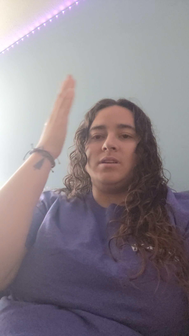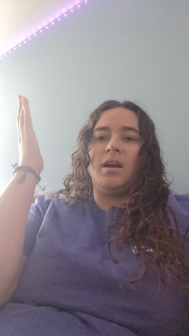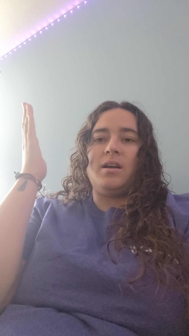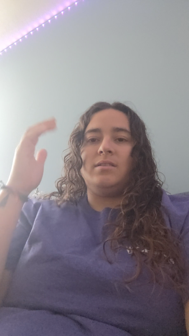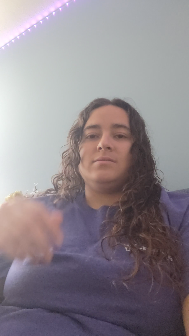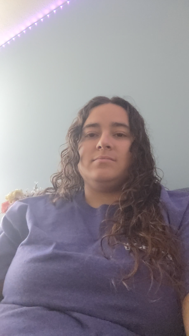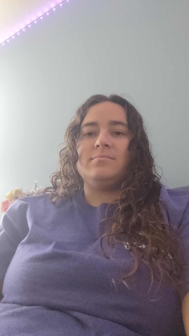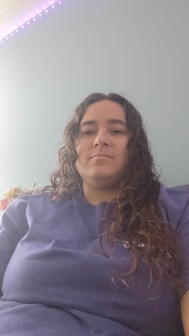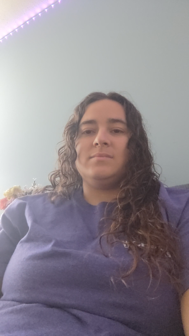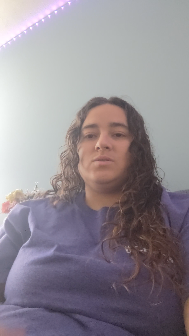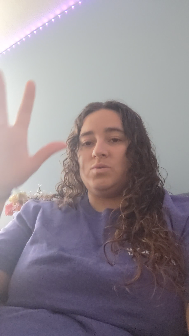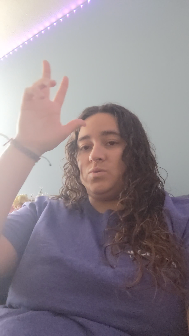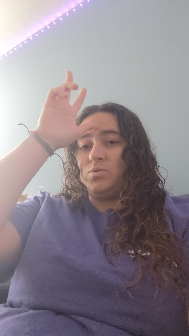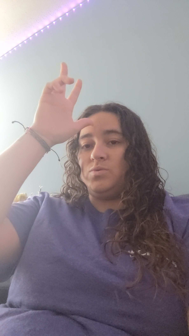rooster